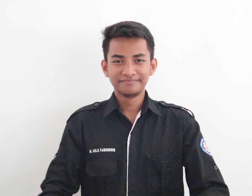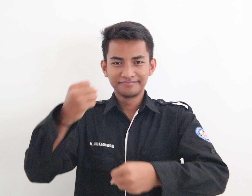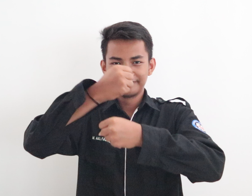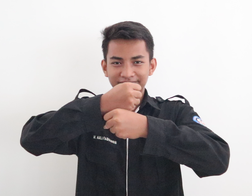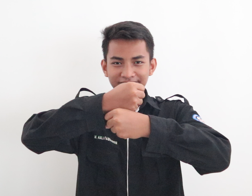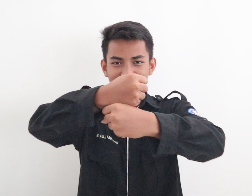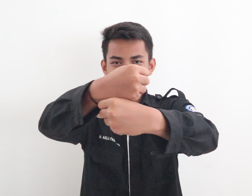G